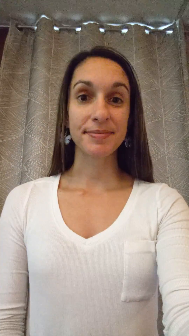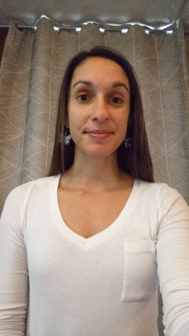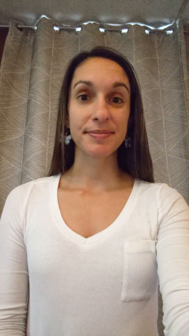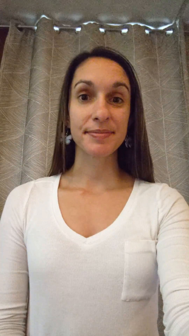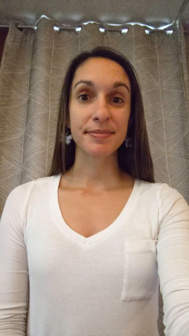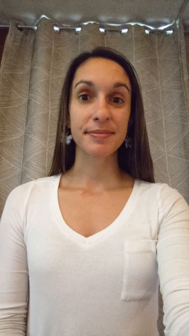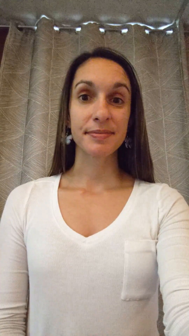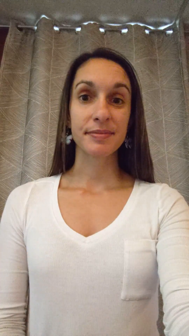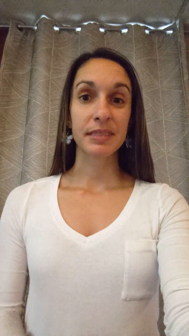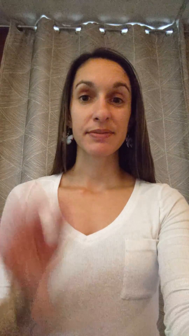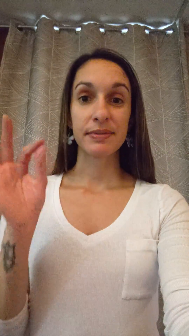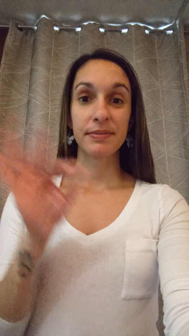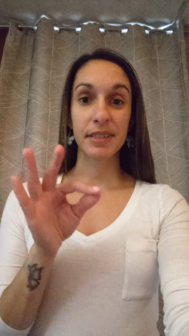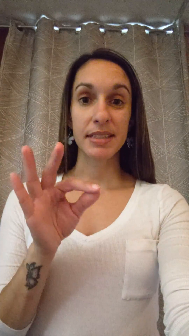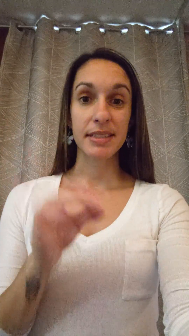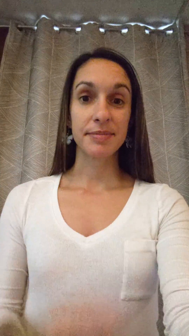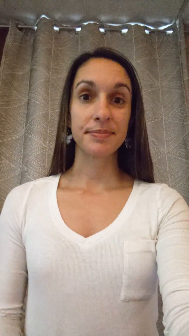fit